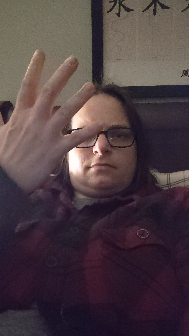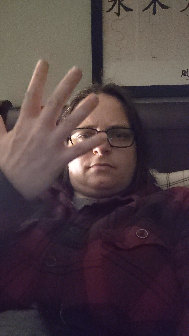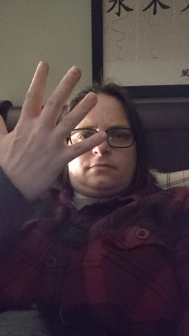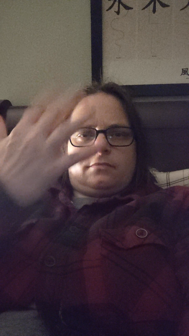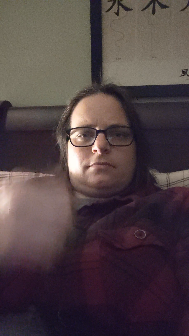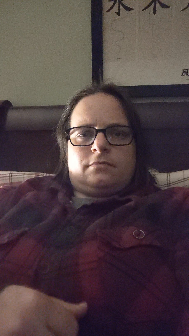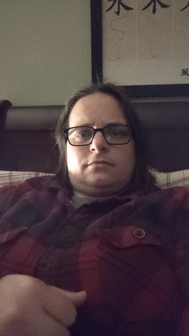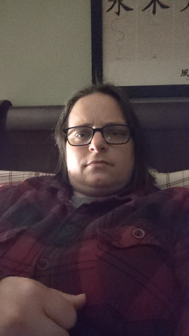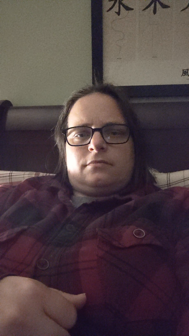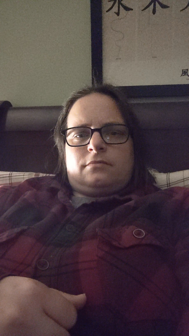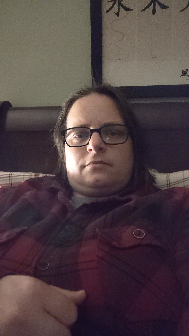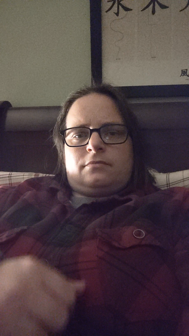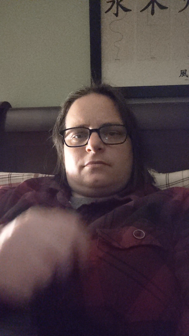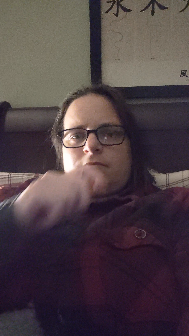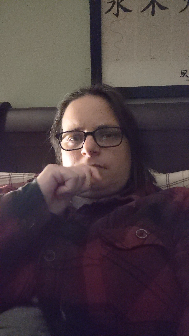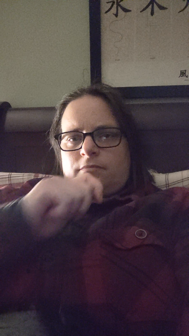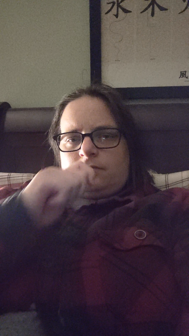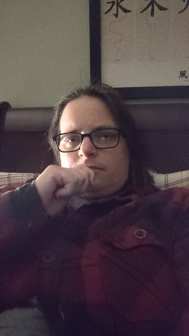popsicle